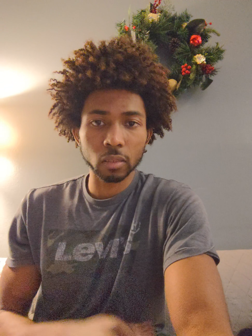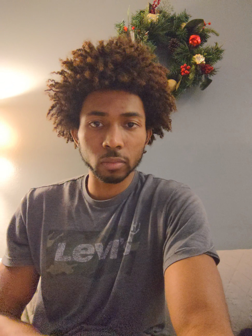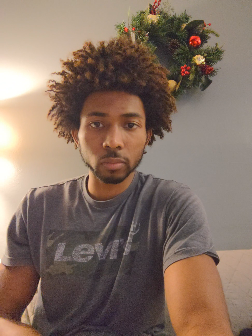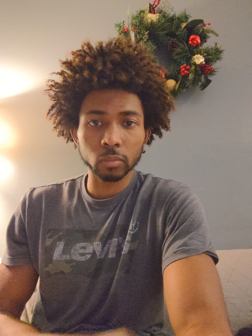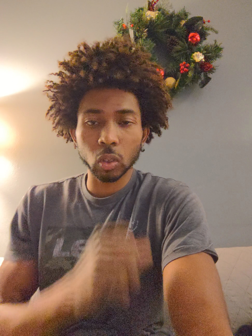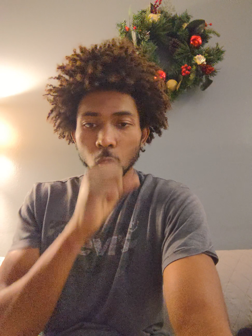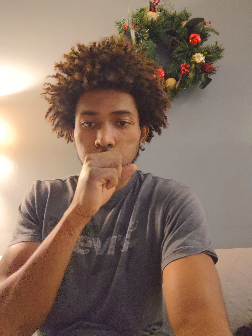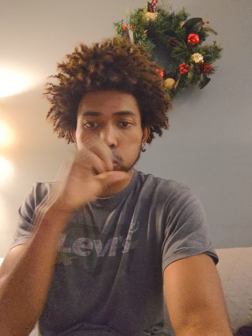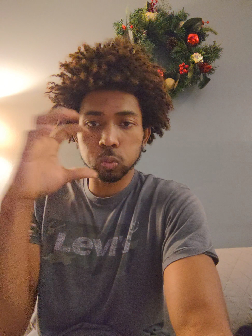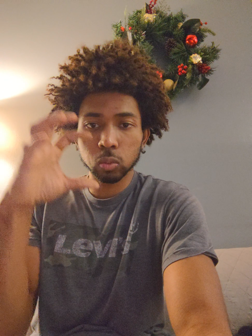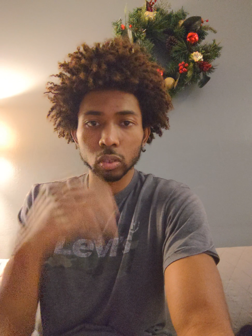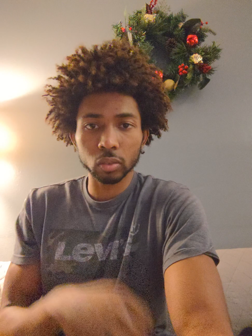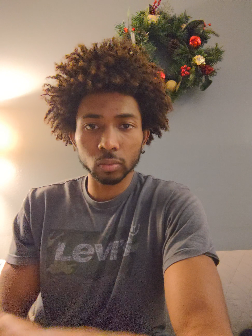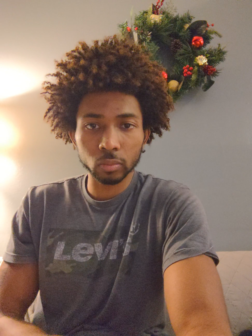balloon